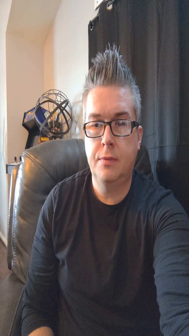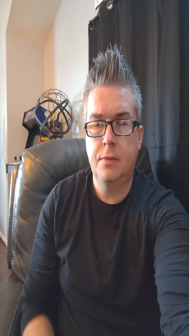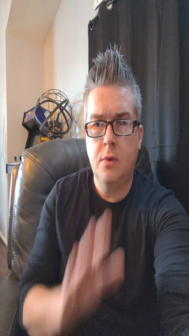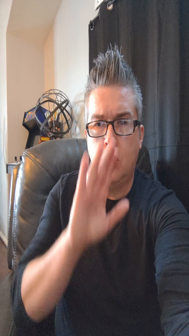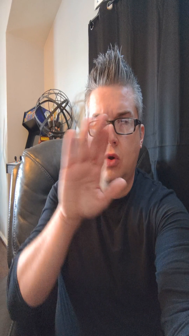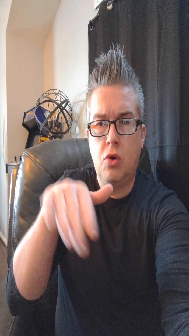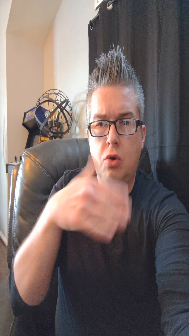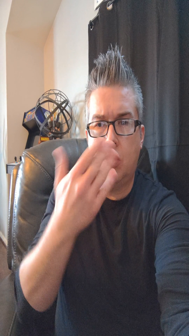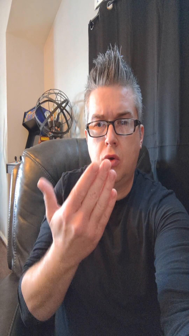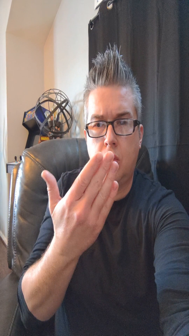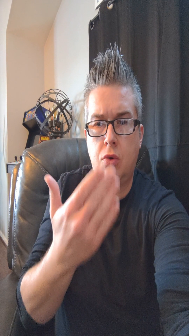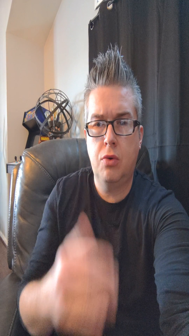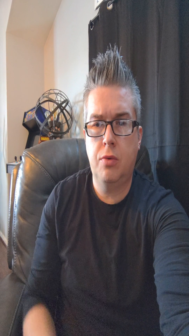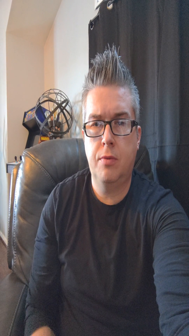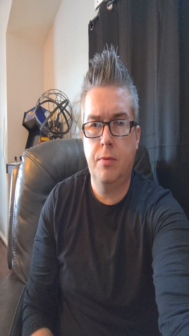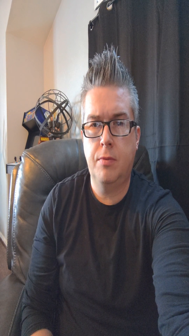all